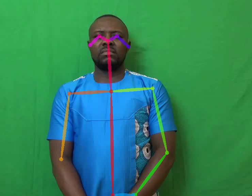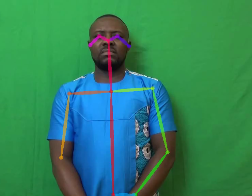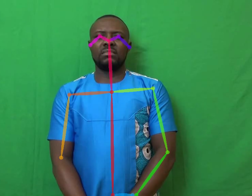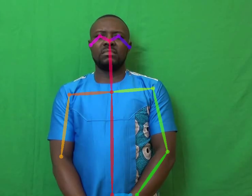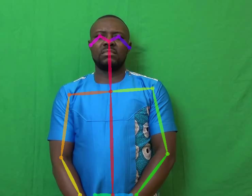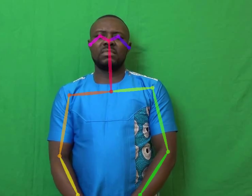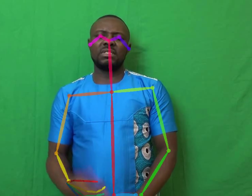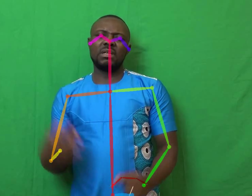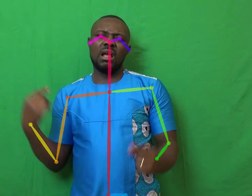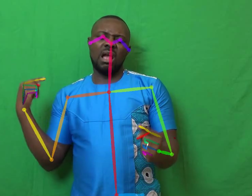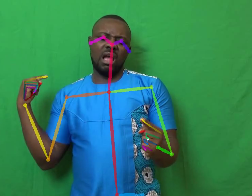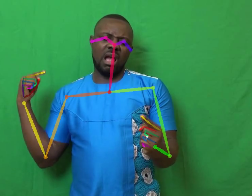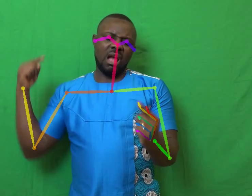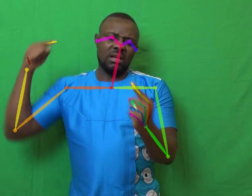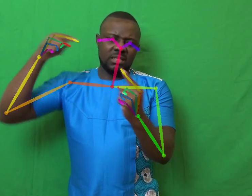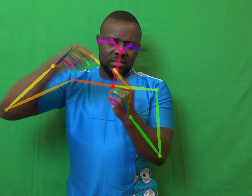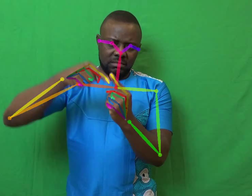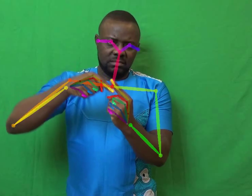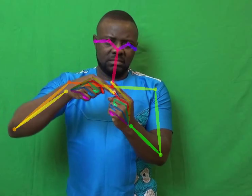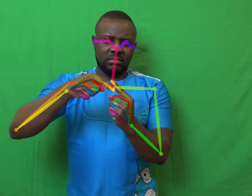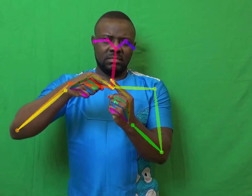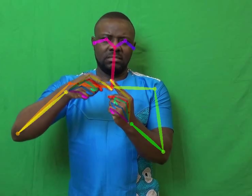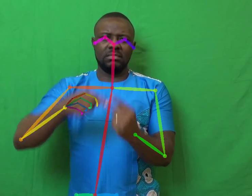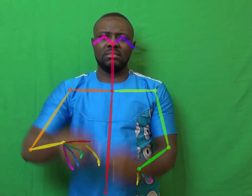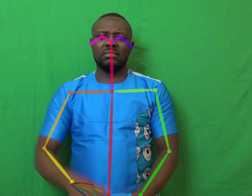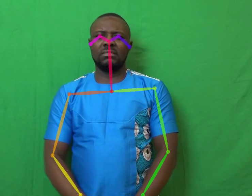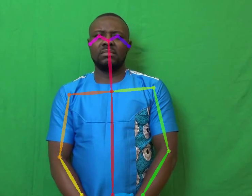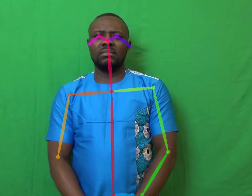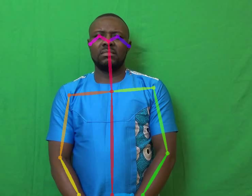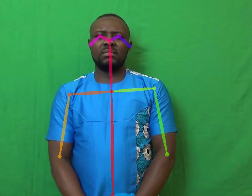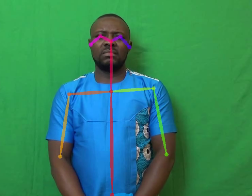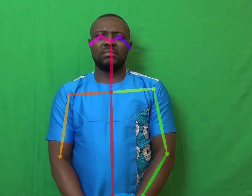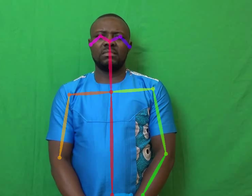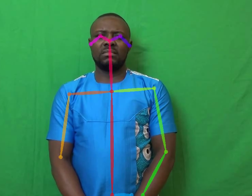until